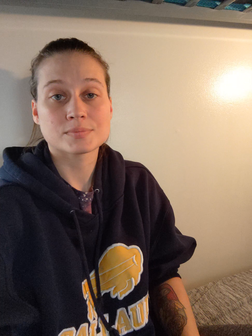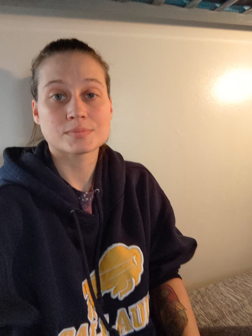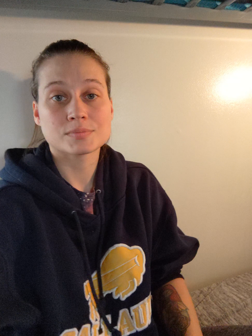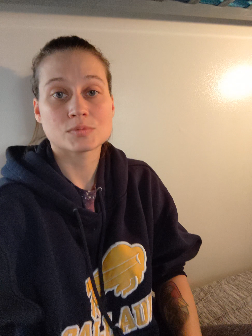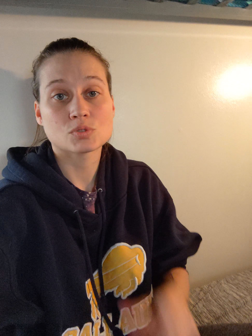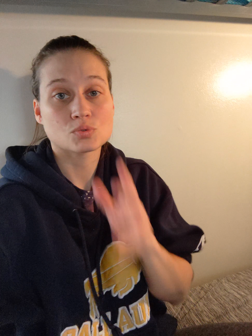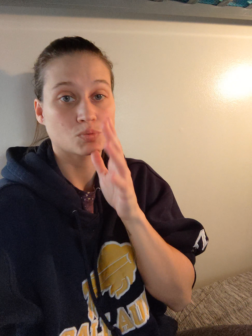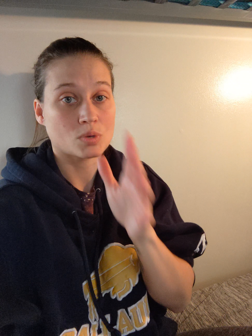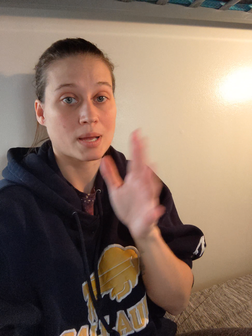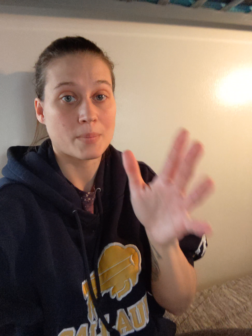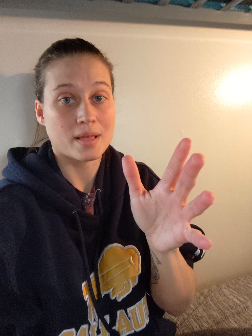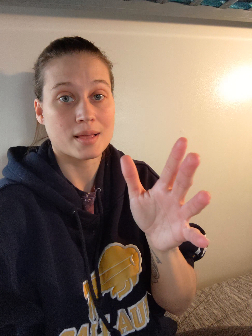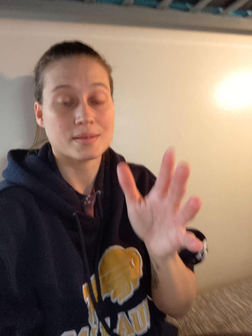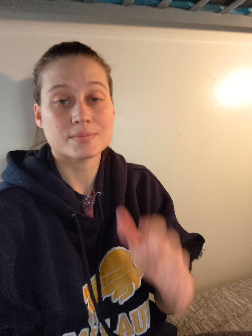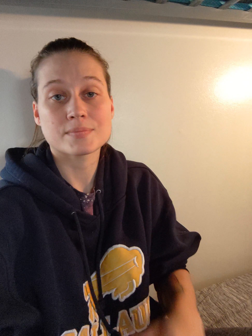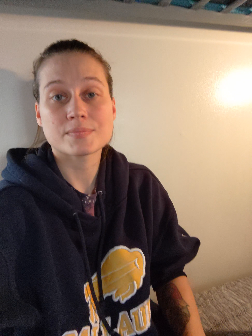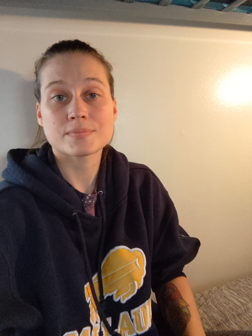grandma